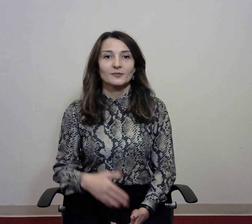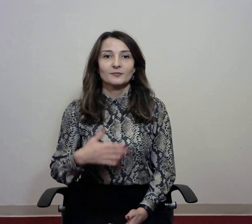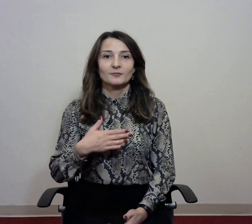mən